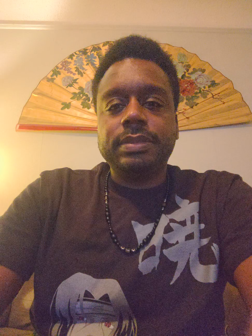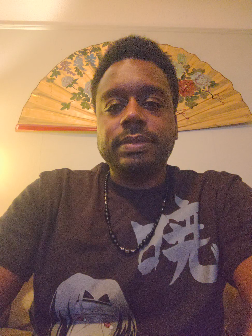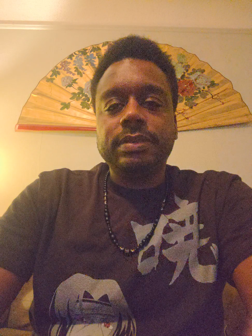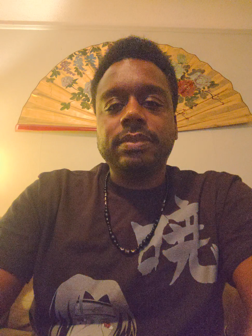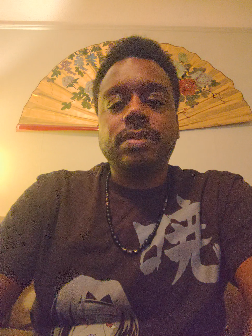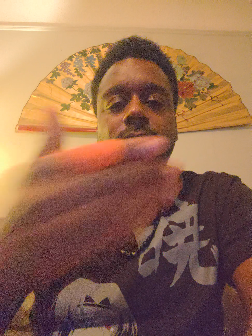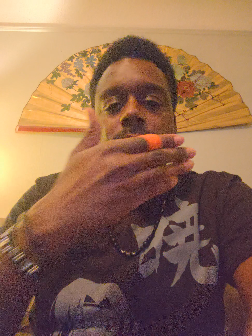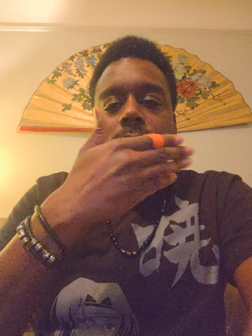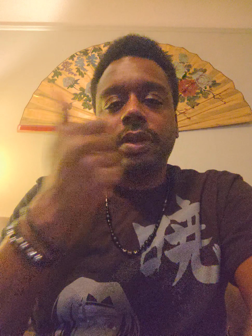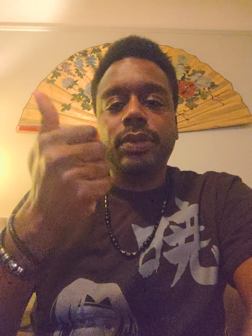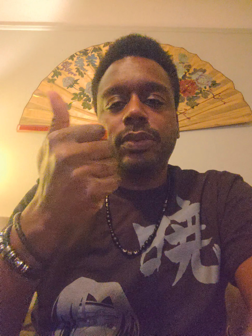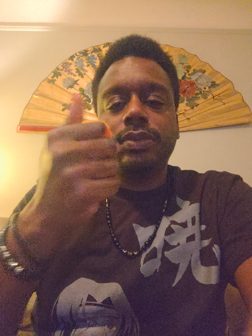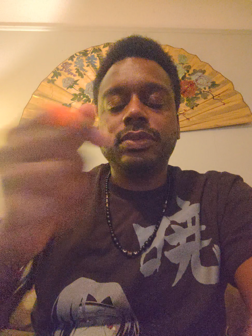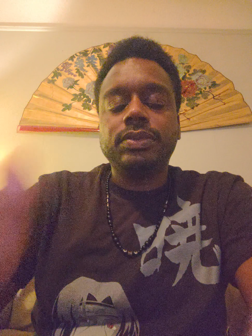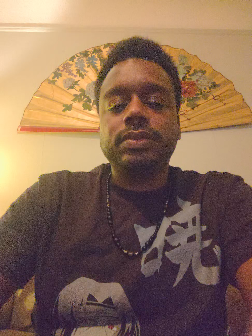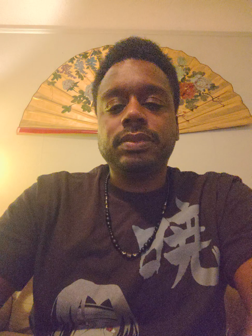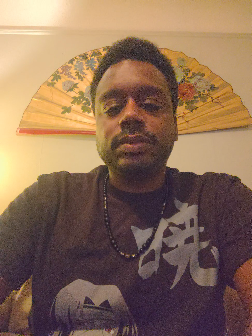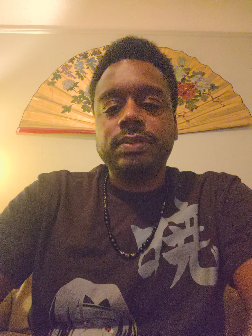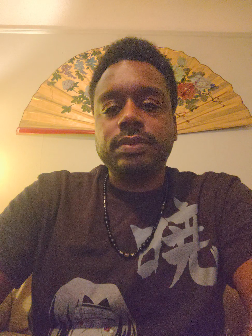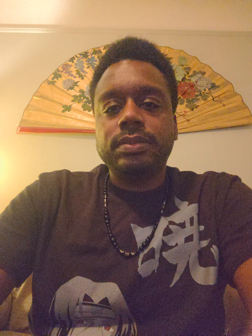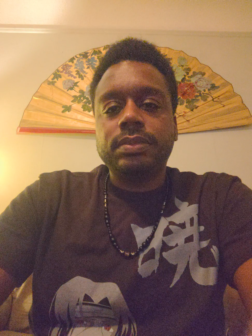better